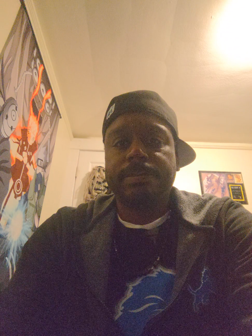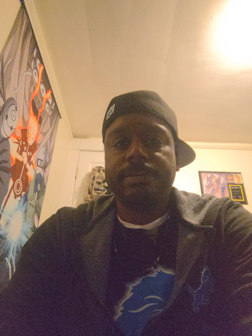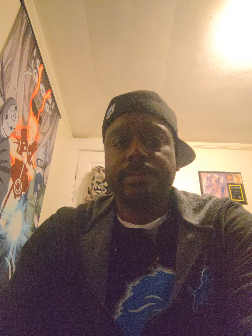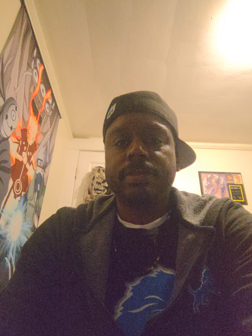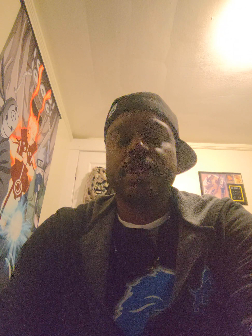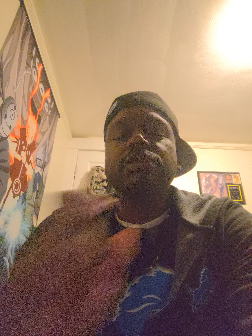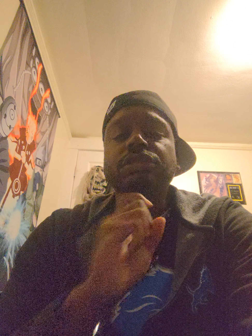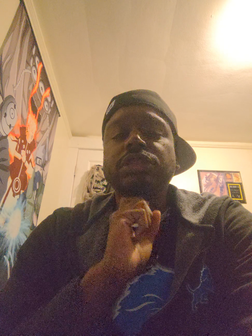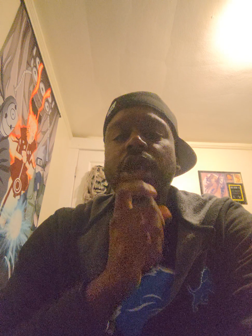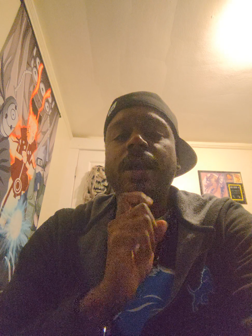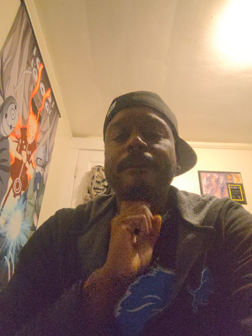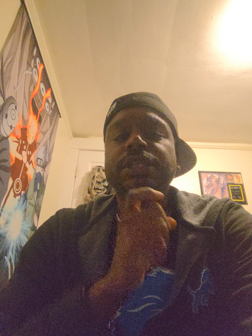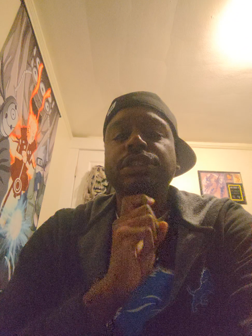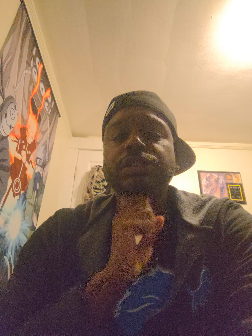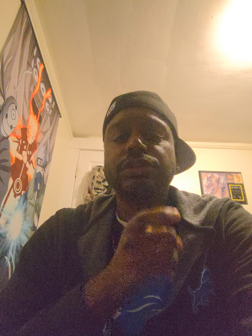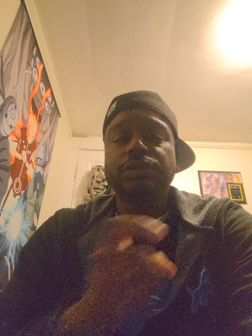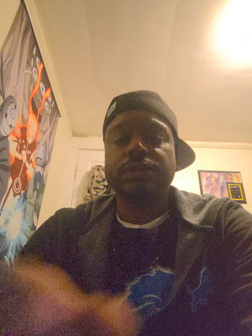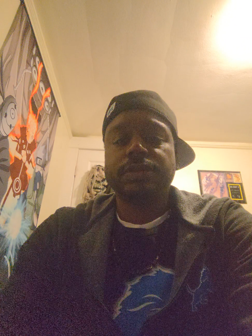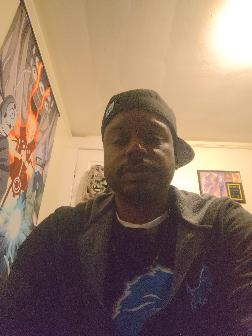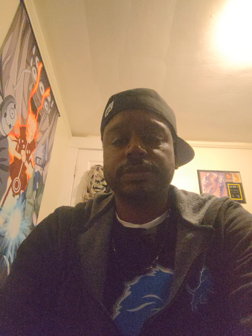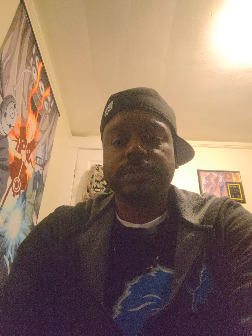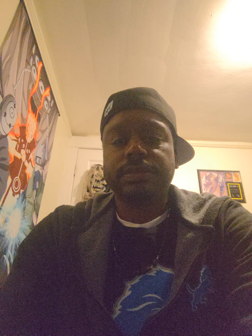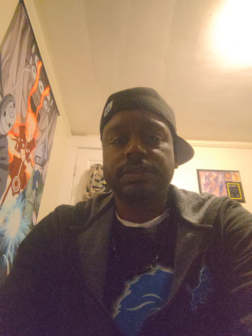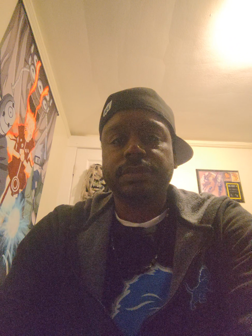garbage